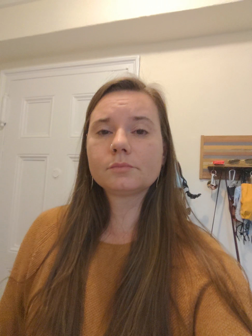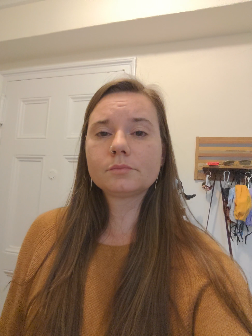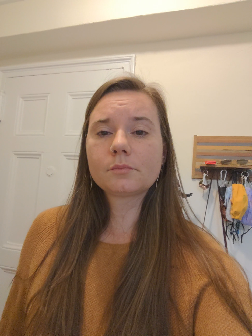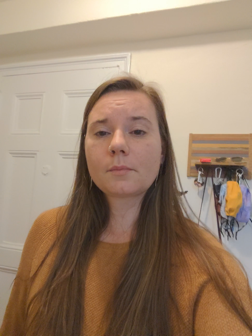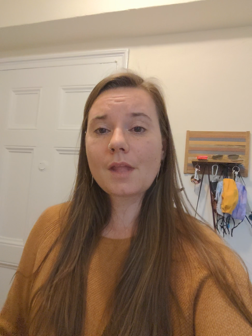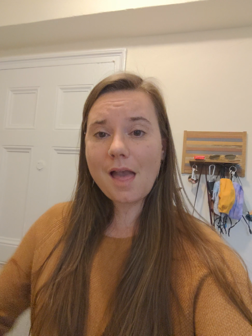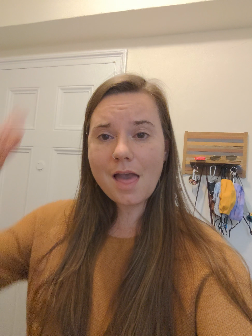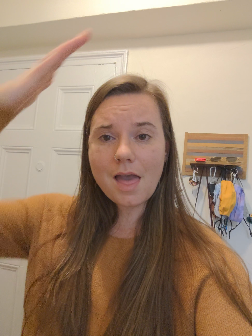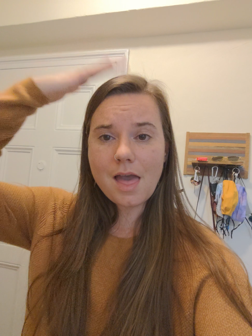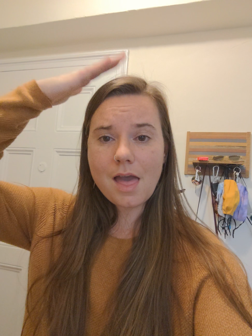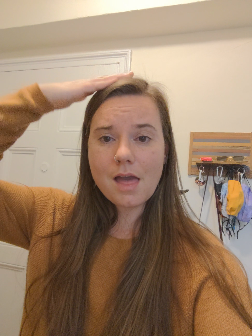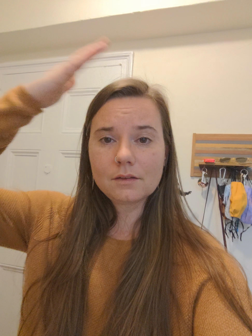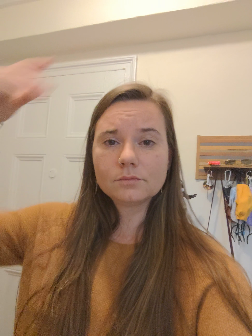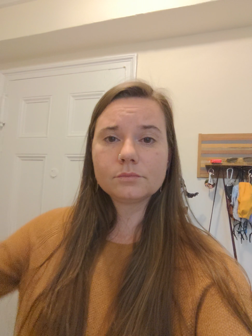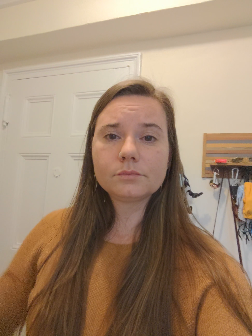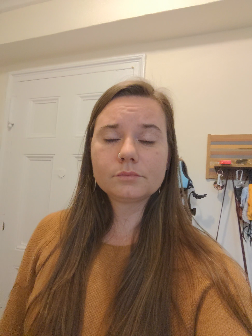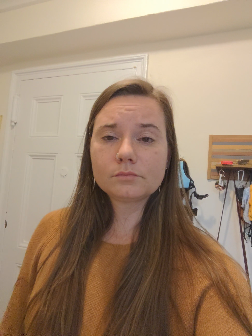hat